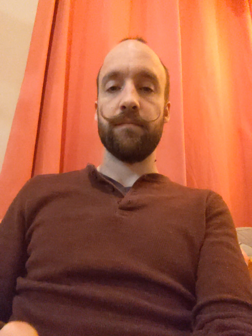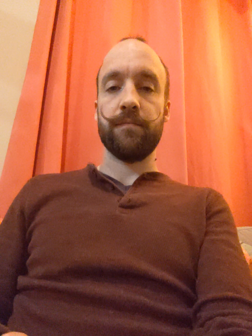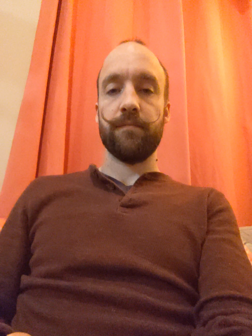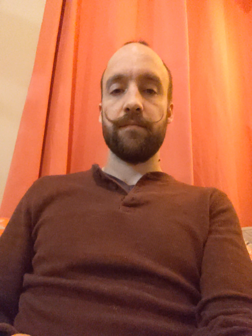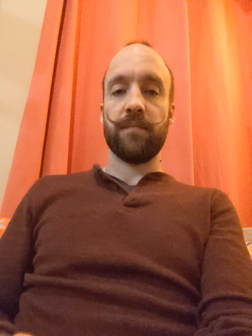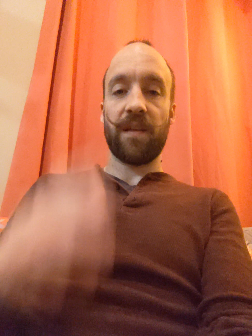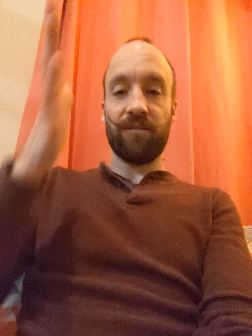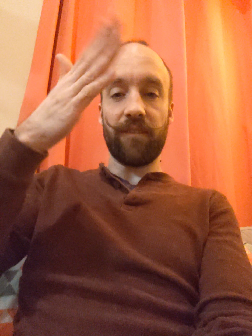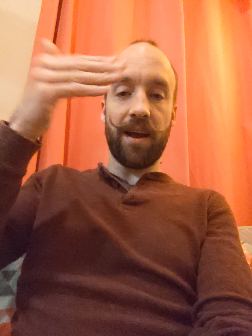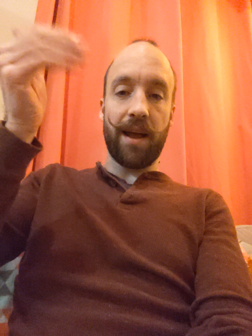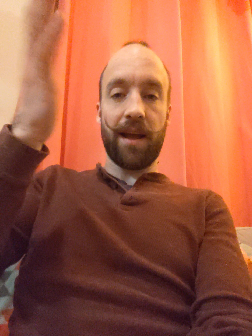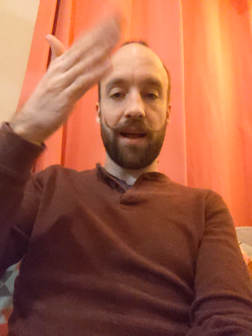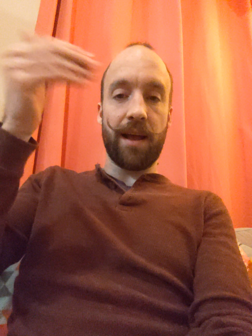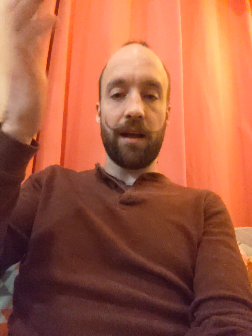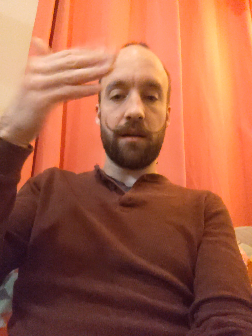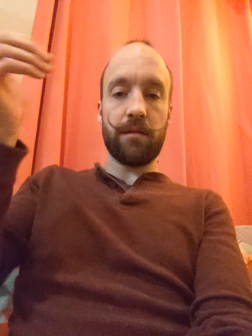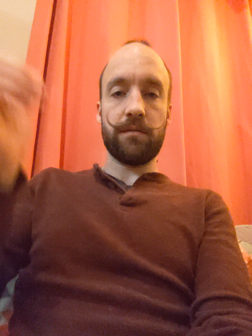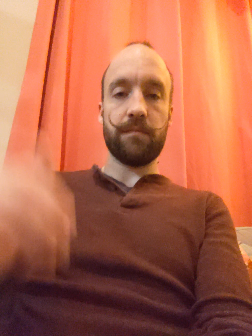flag